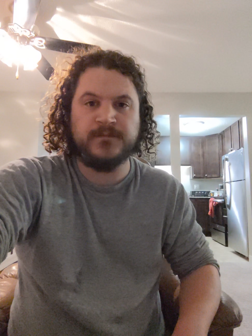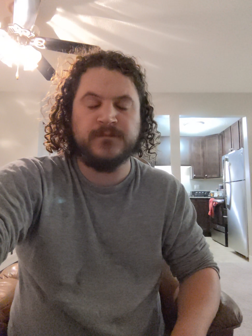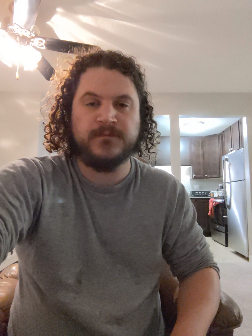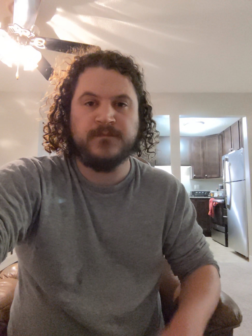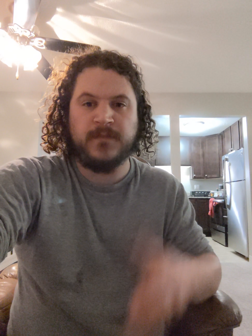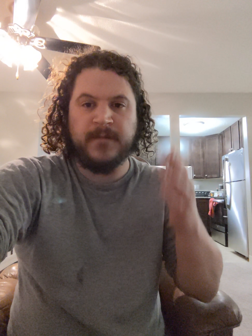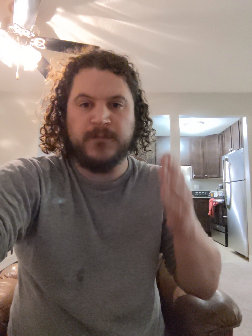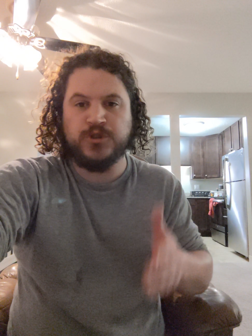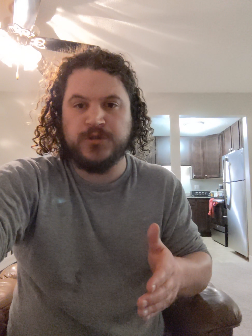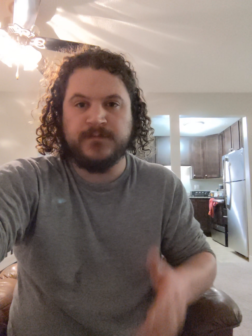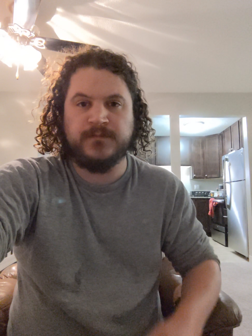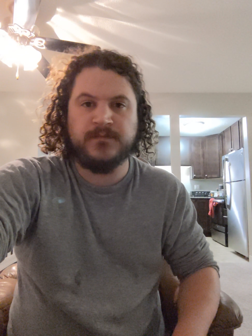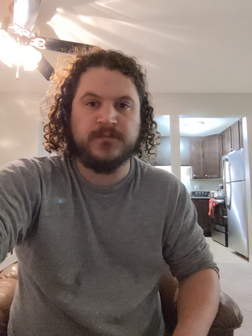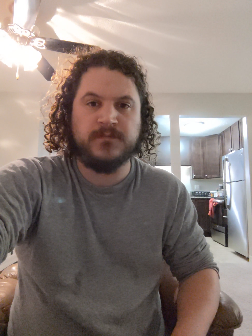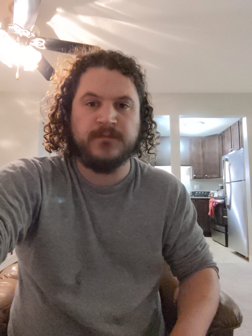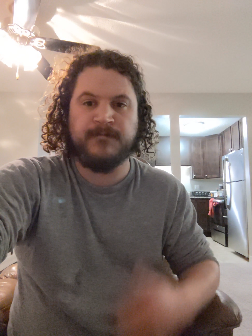person